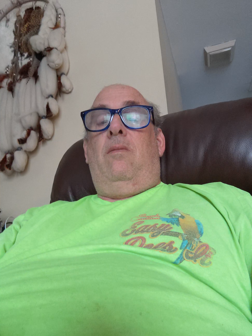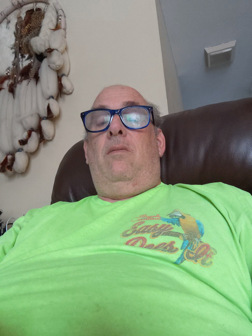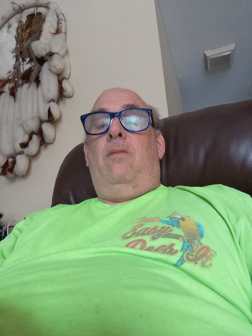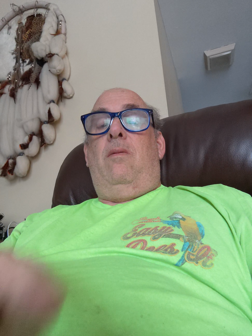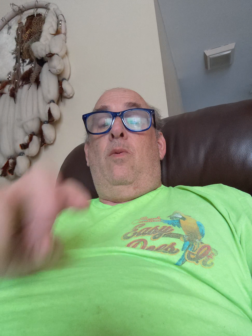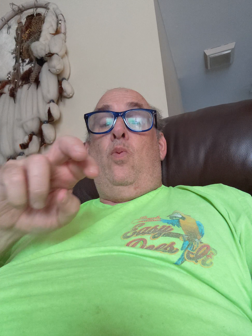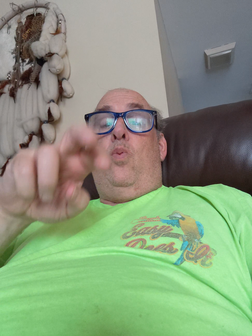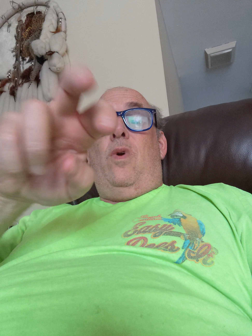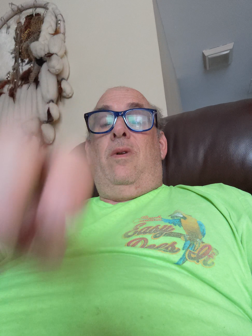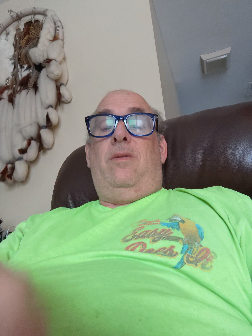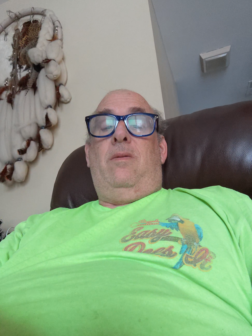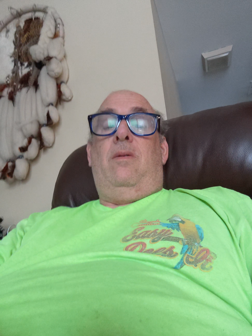ride